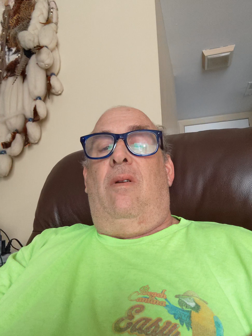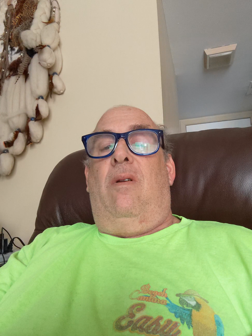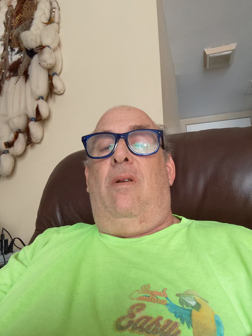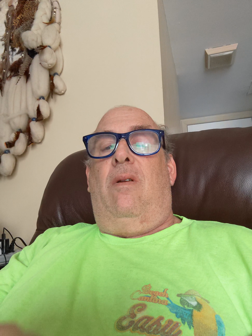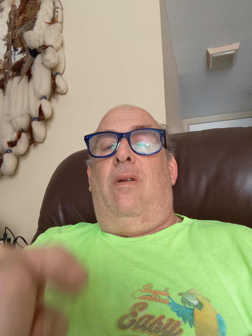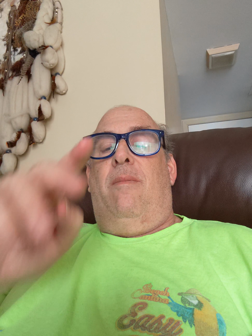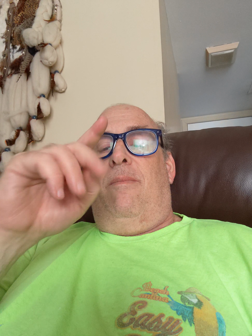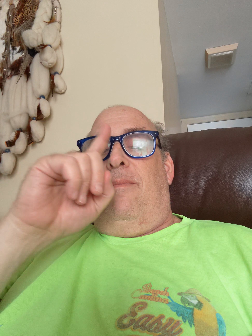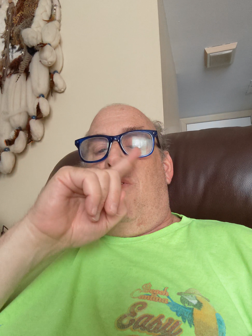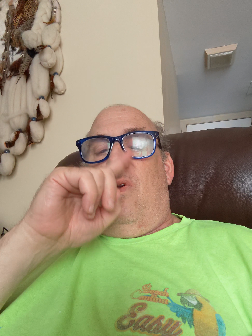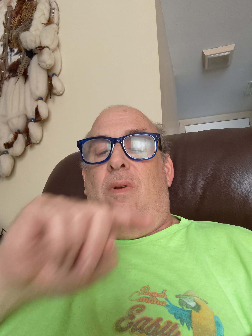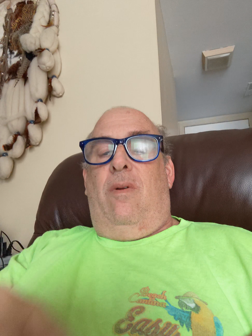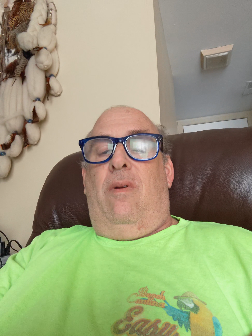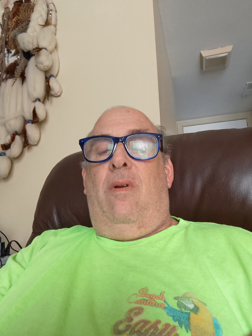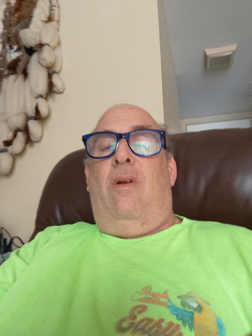mouse